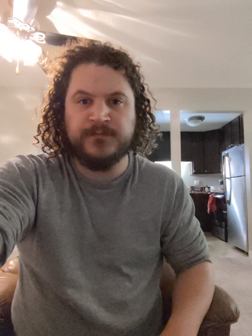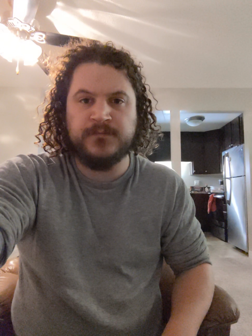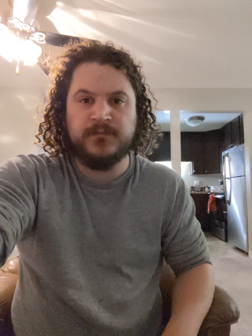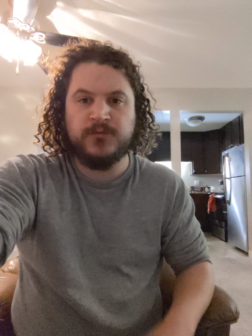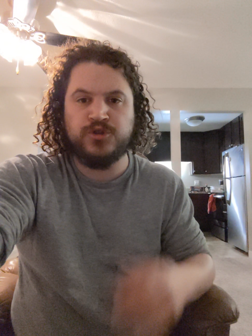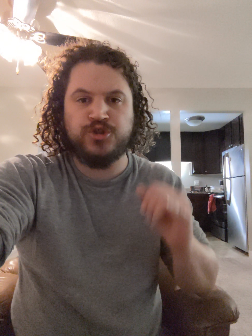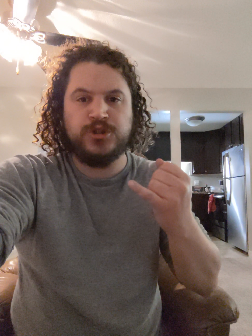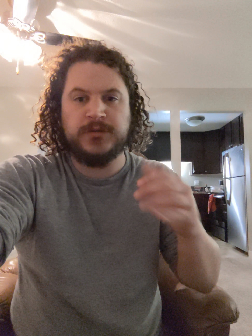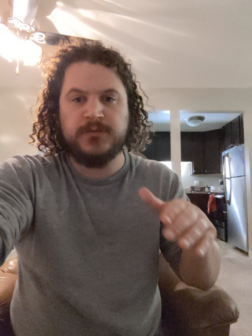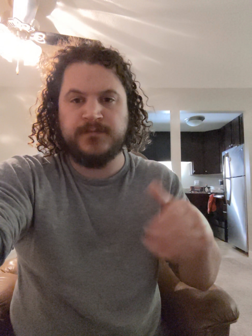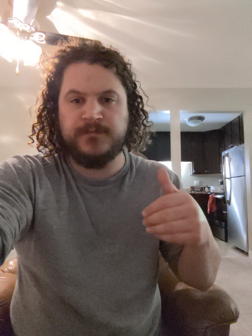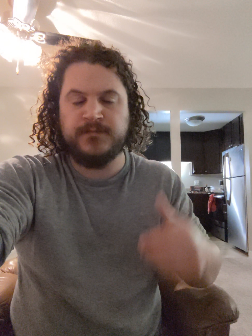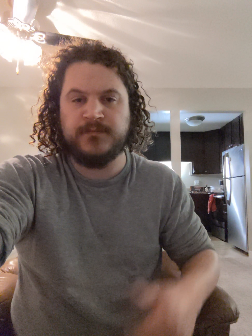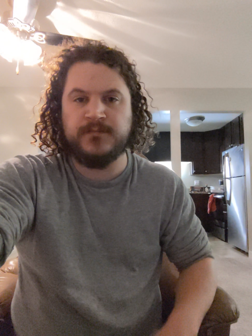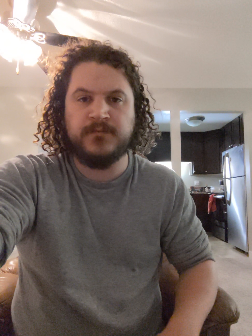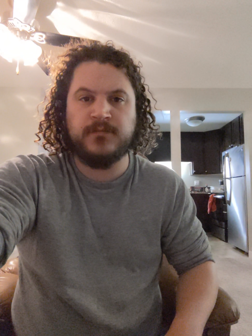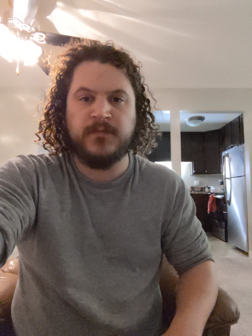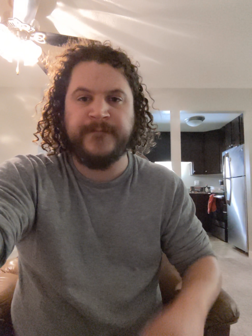jeans